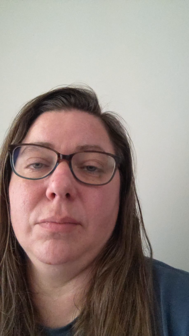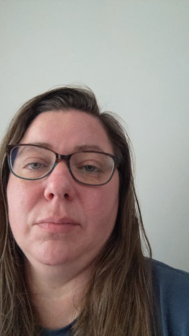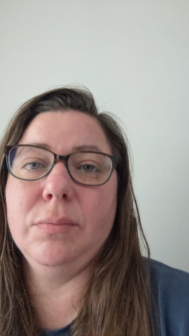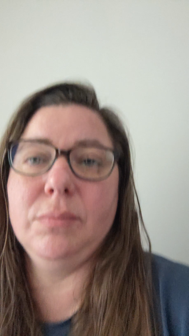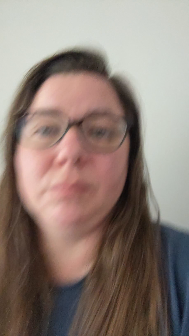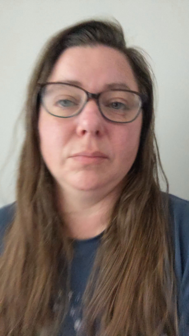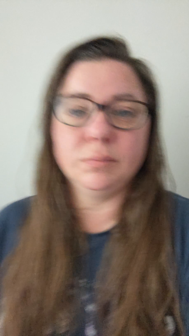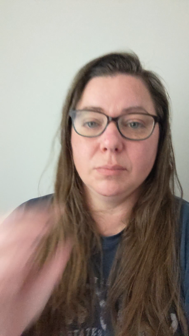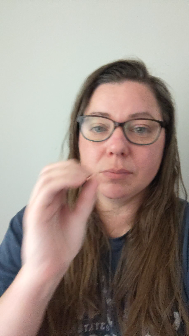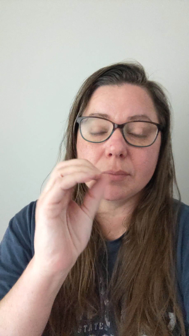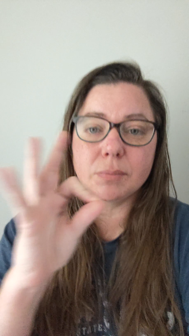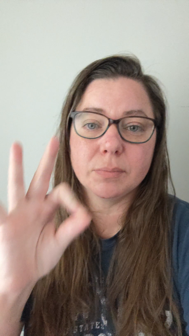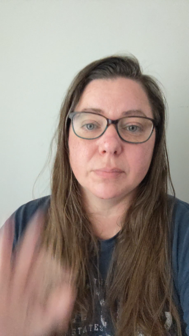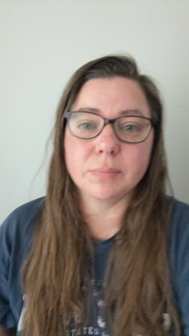of